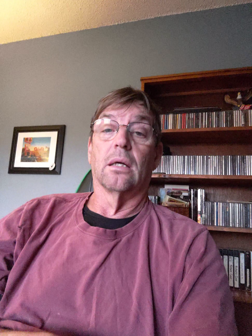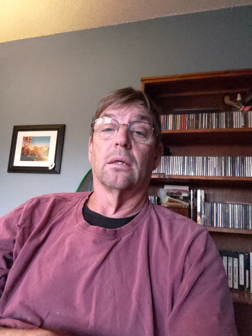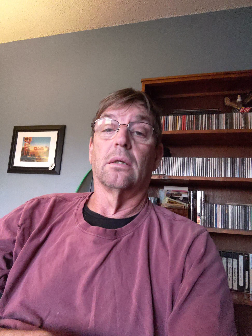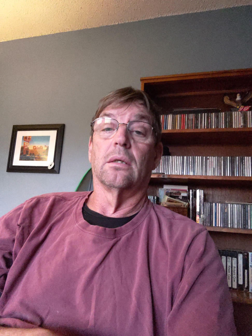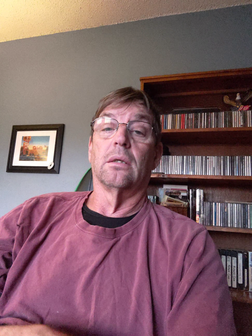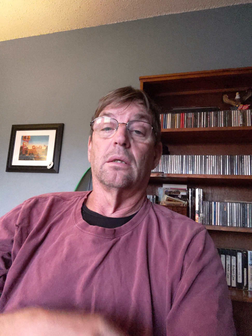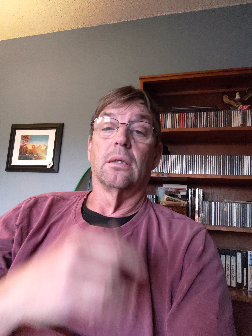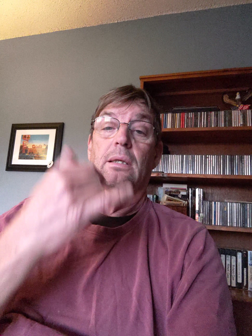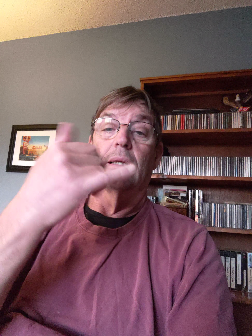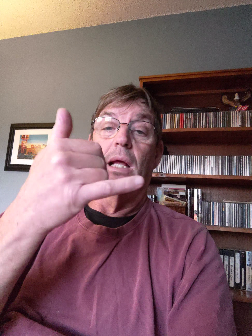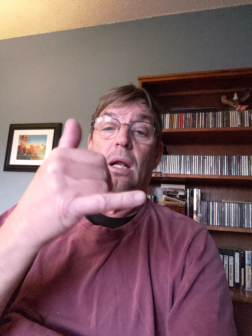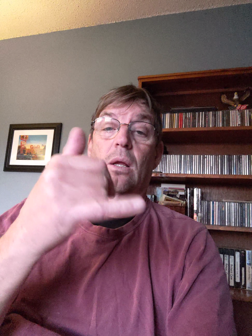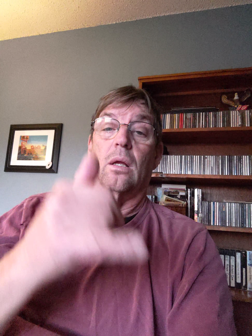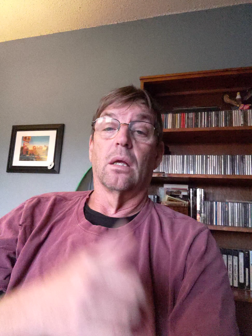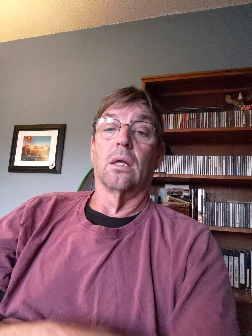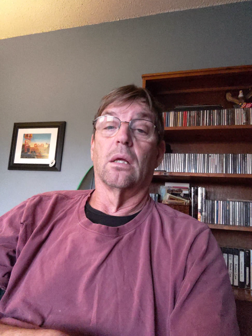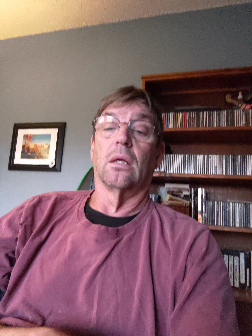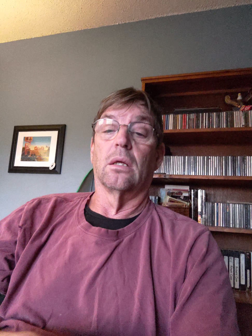yellow